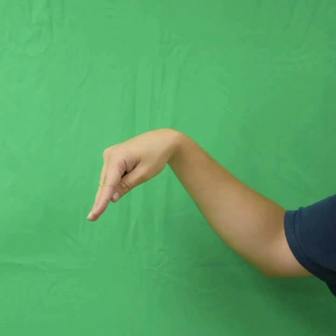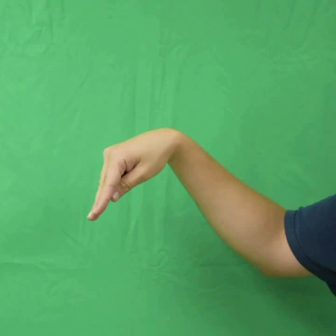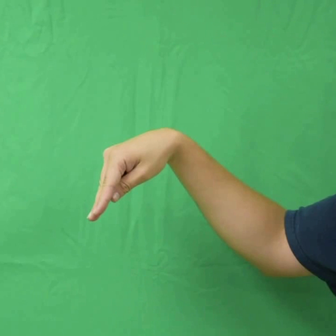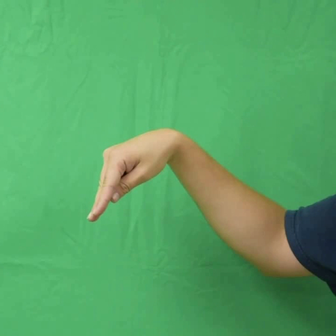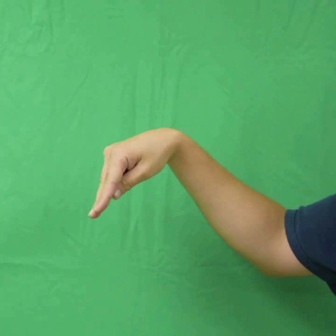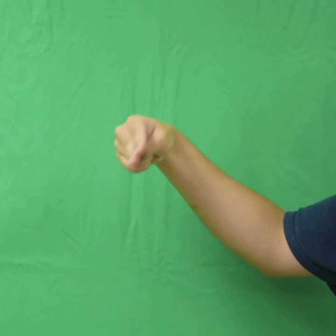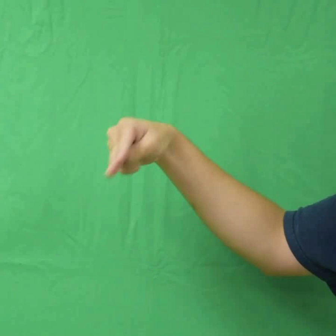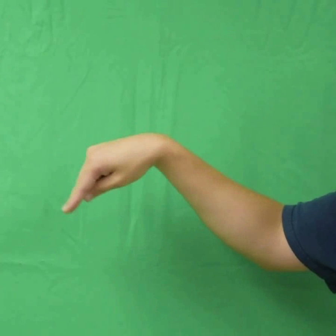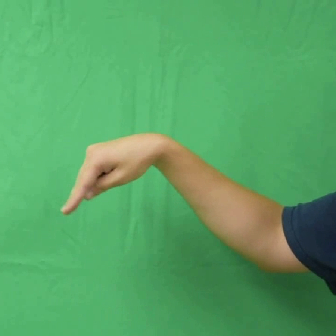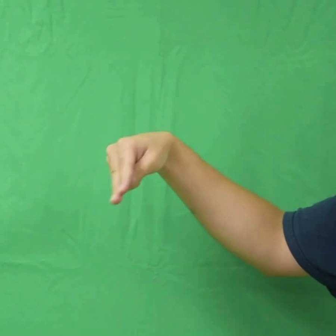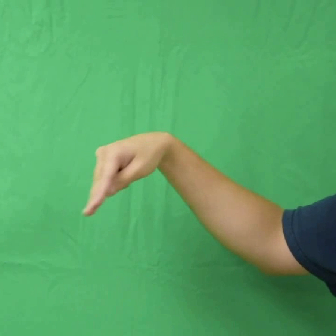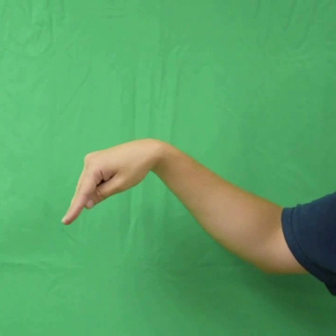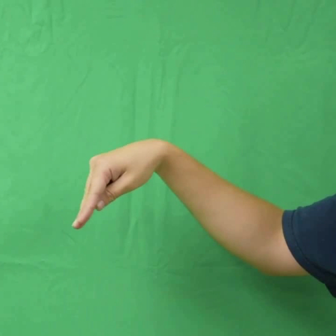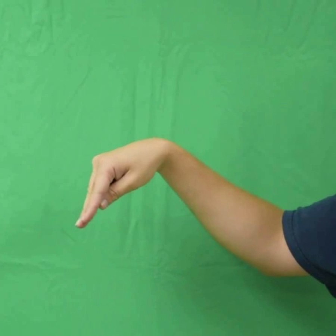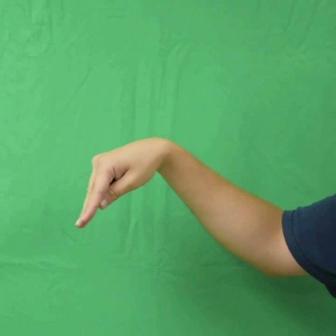Ñ